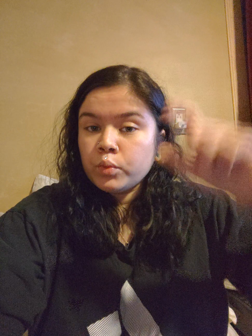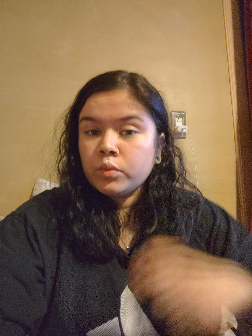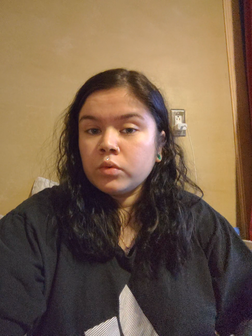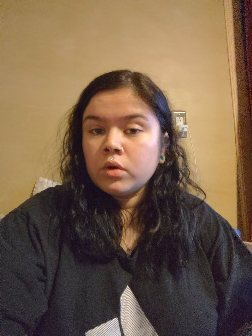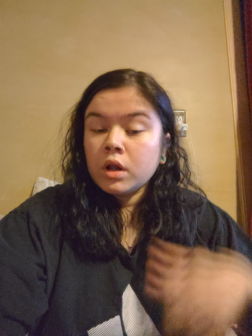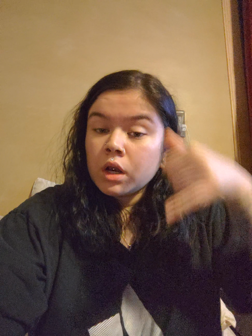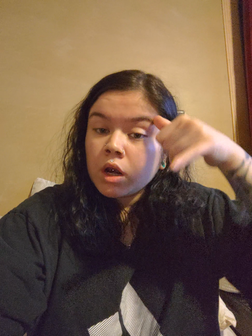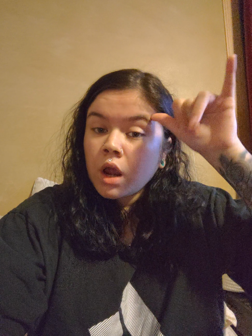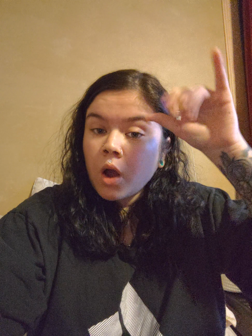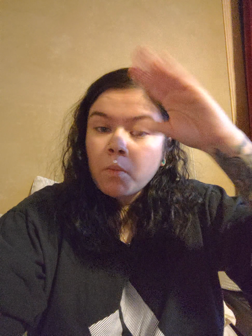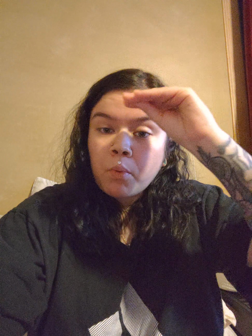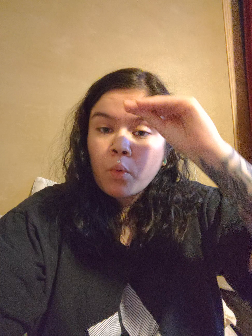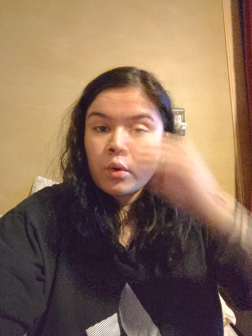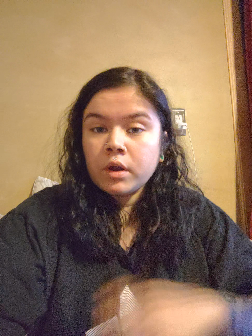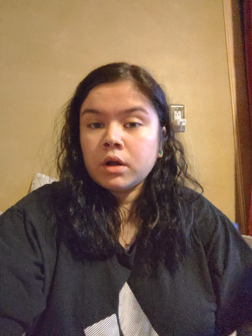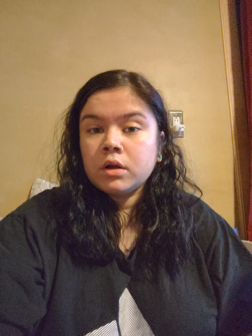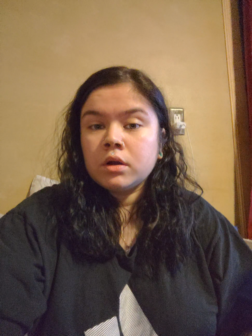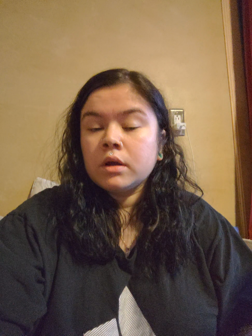cowboy